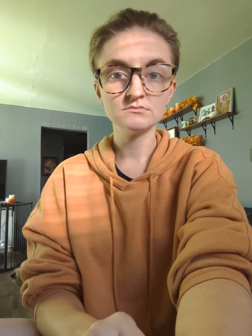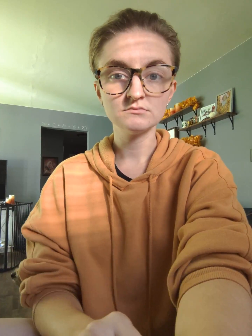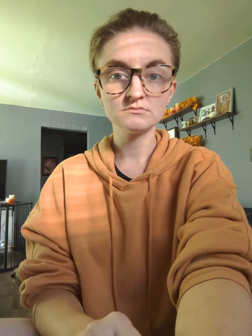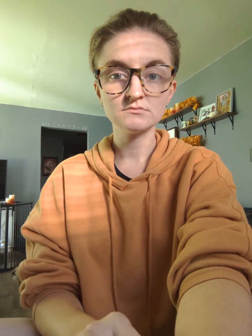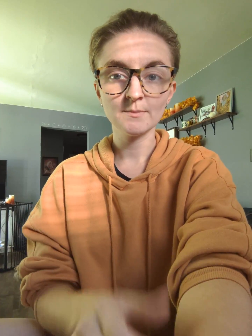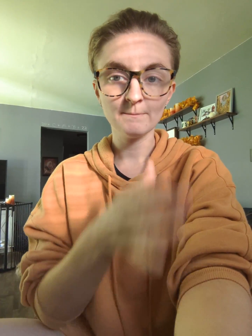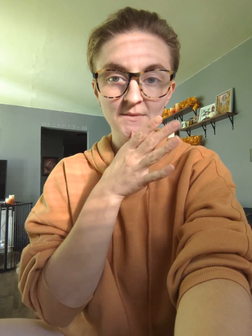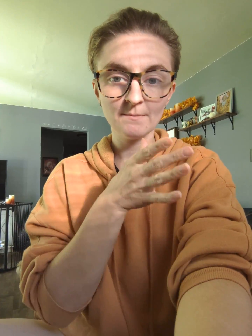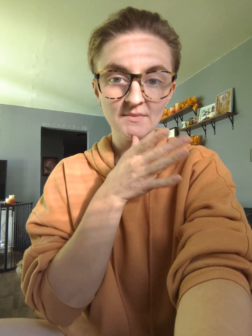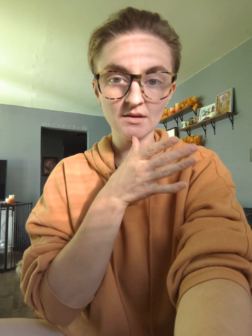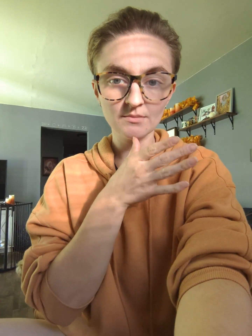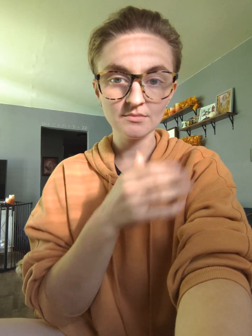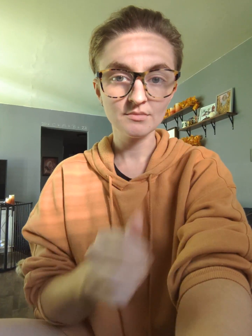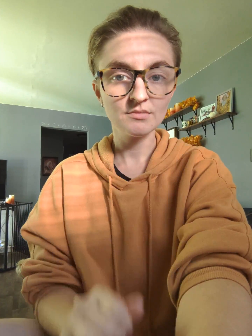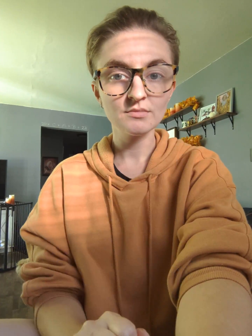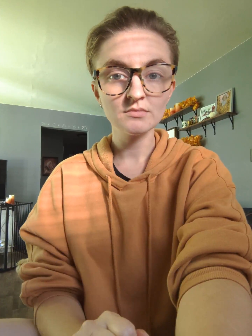mommy